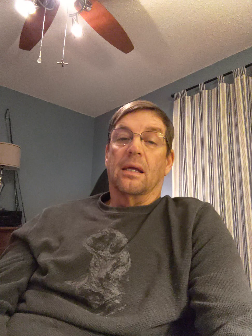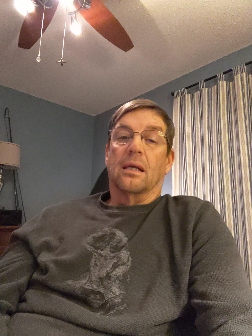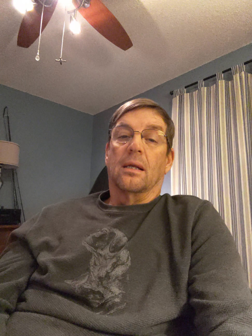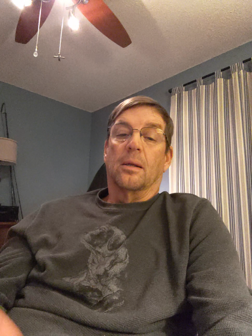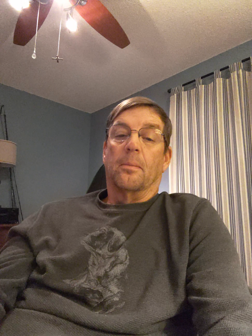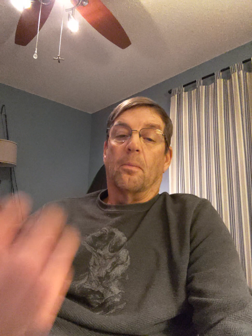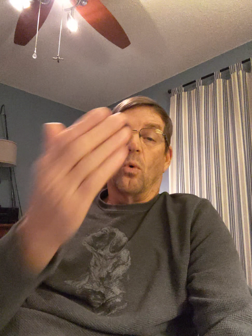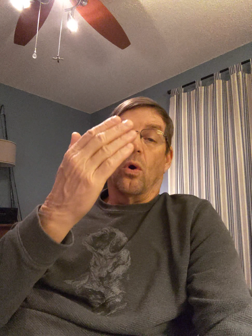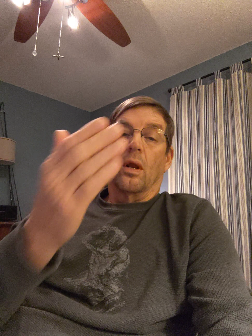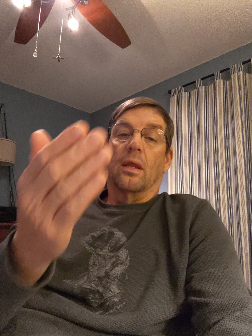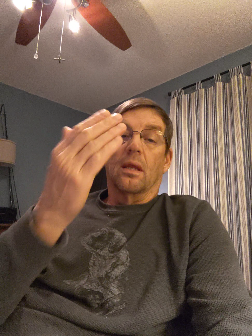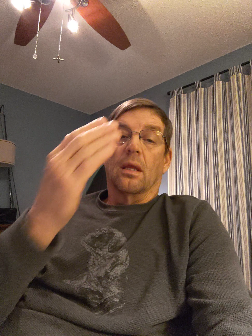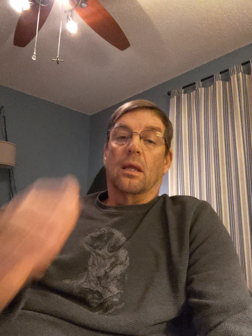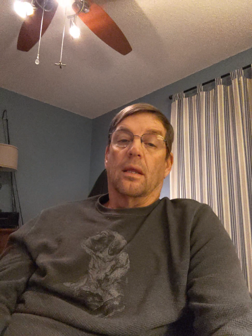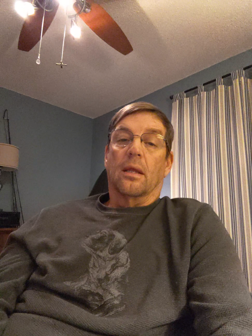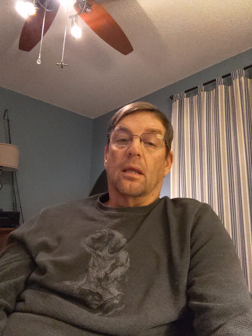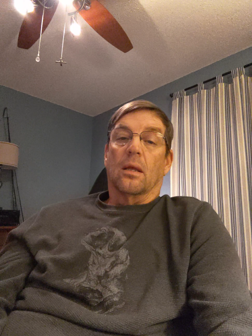morning